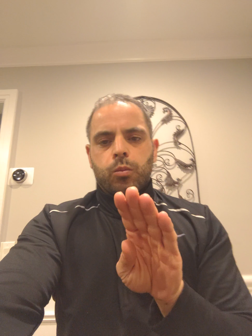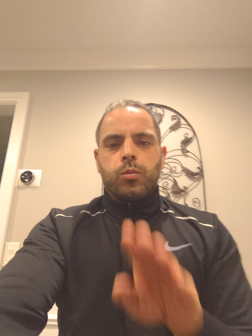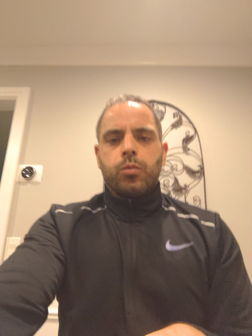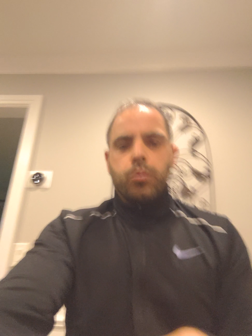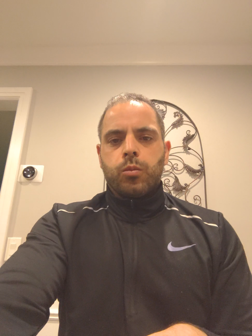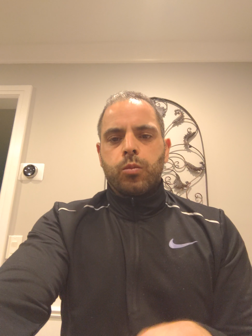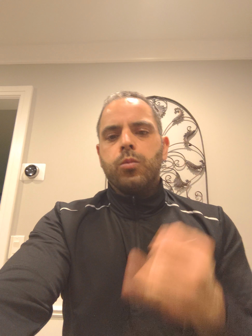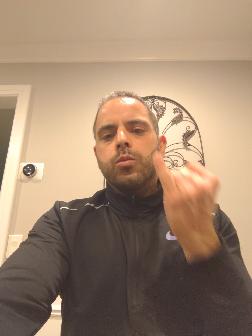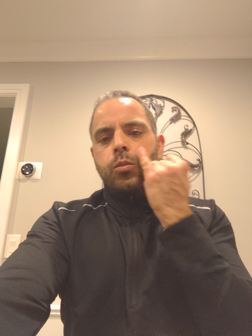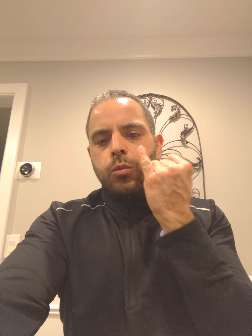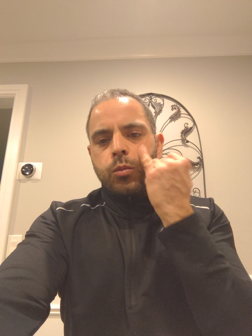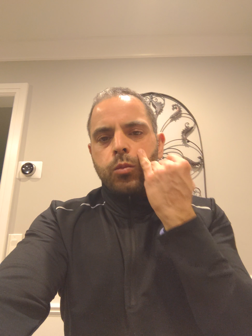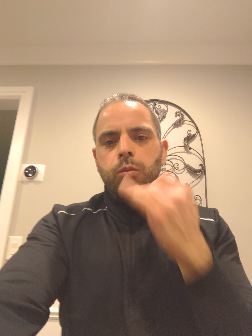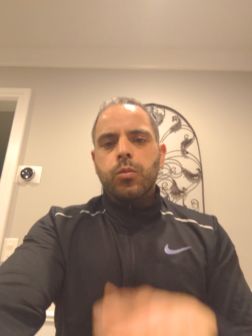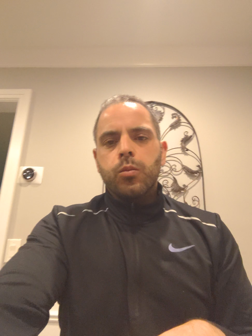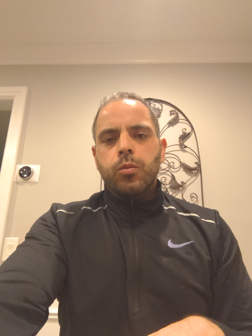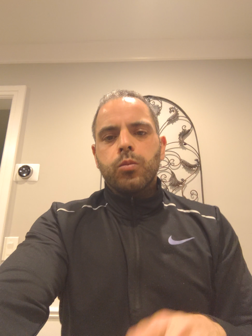if